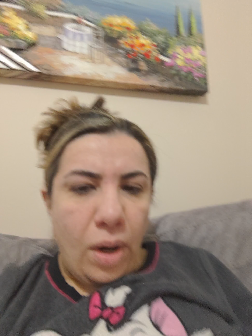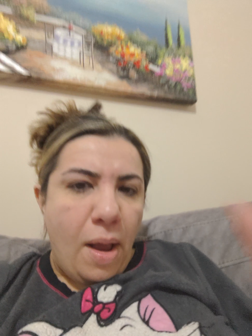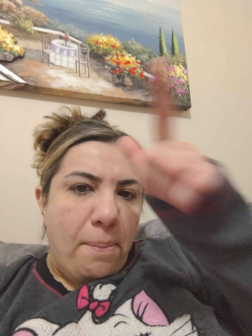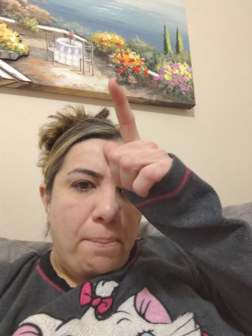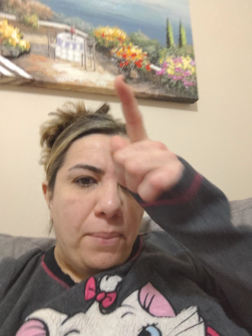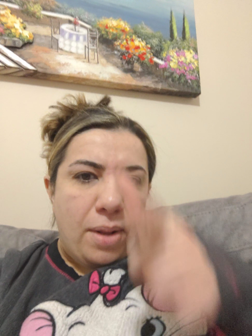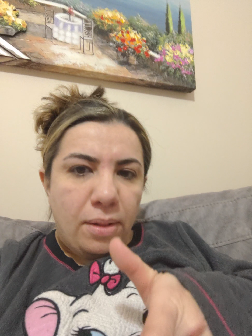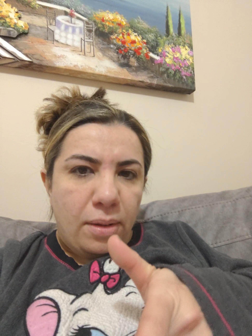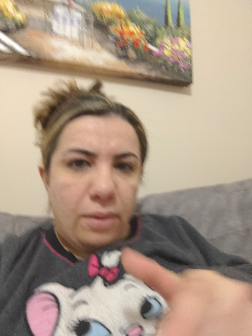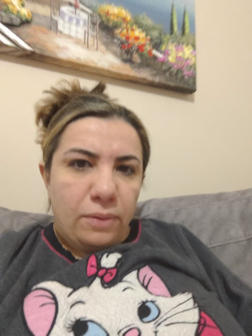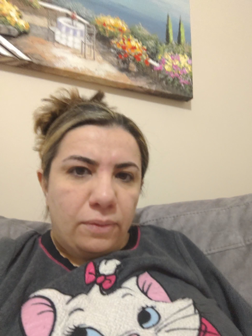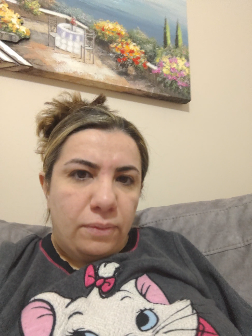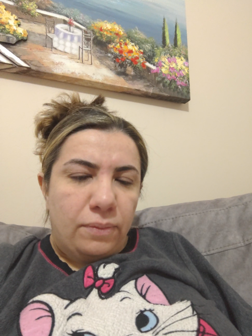brother